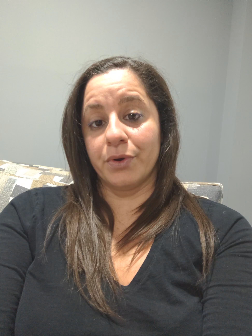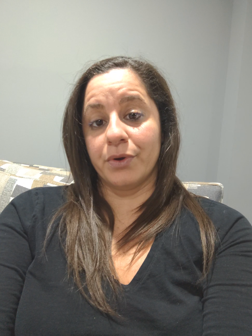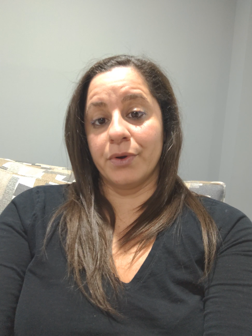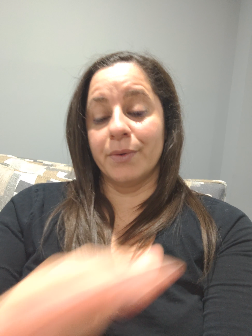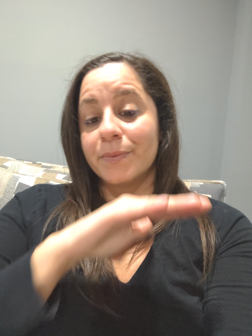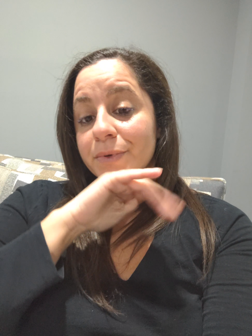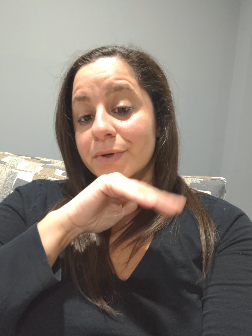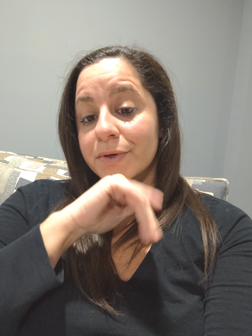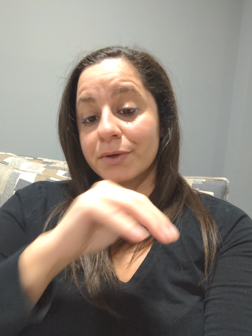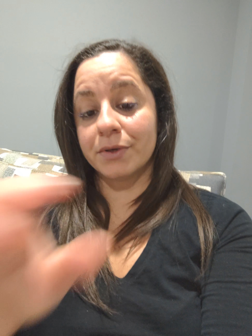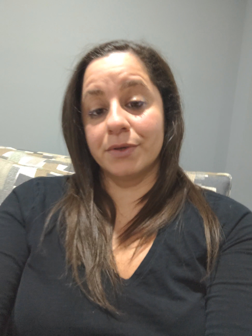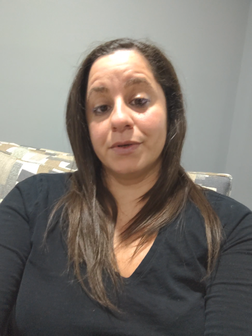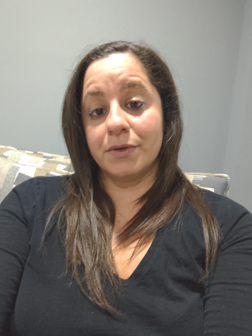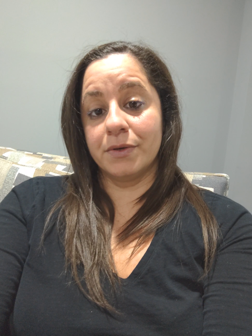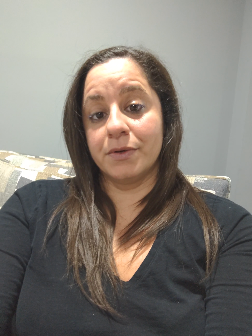pig